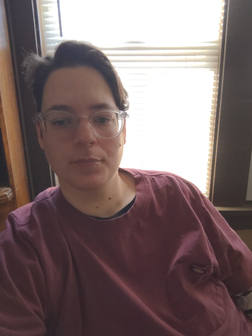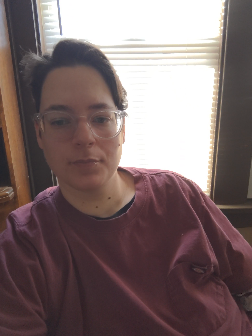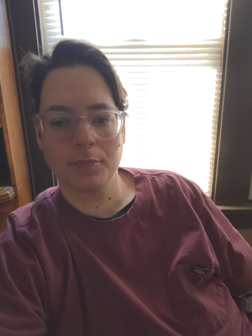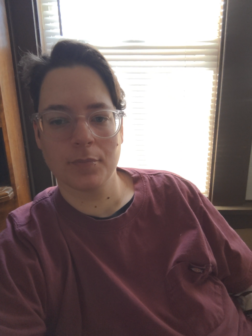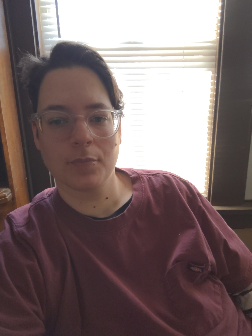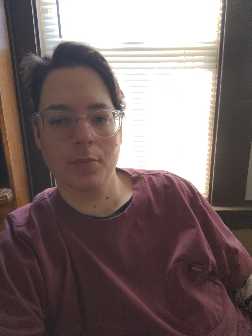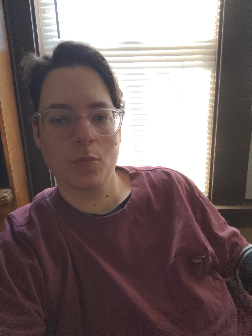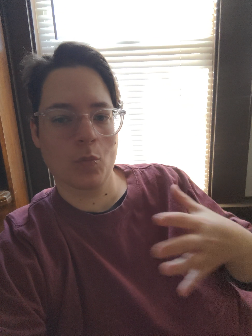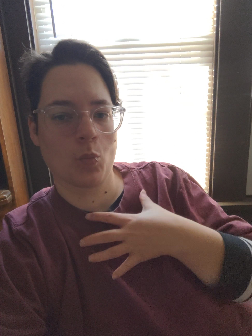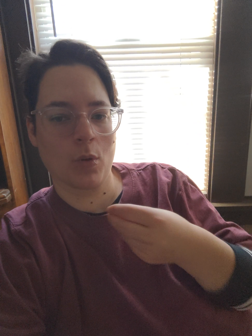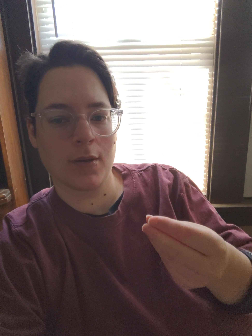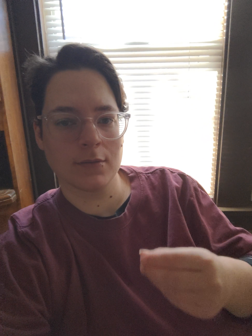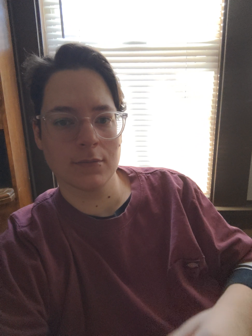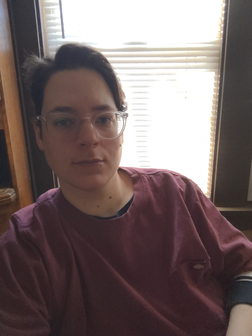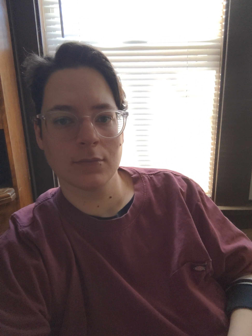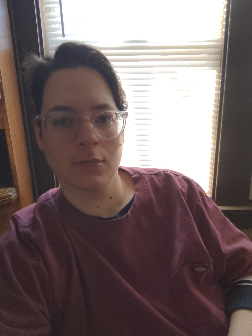white